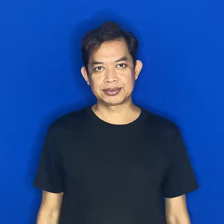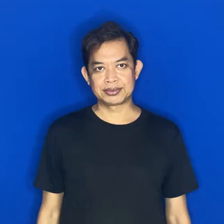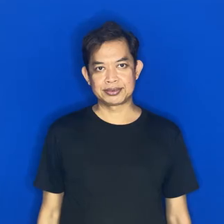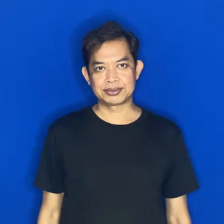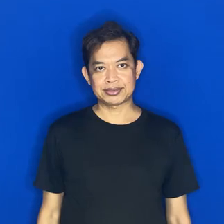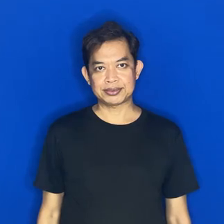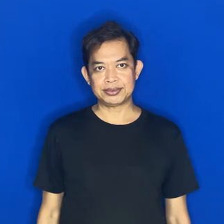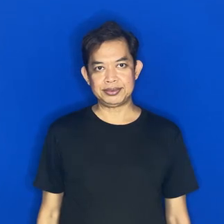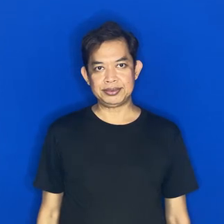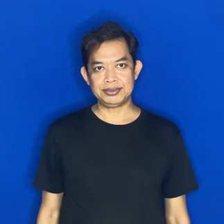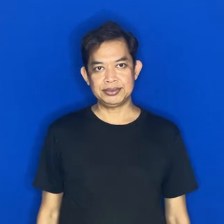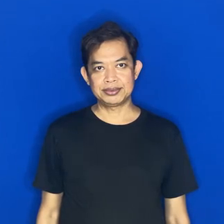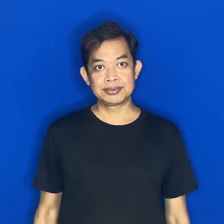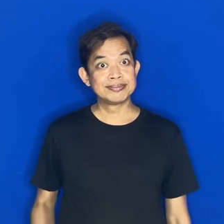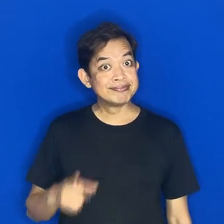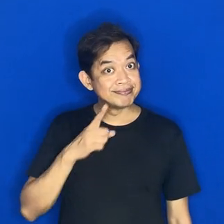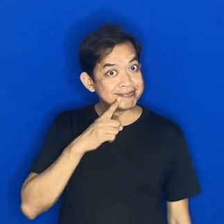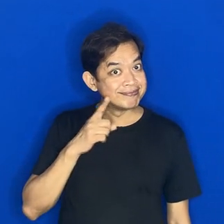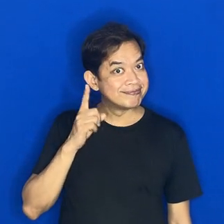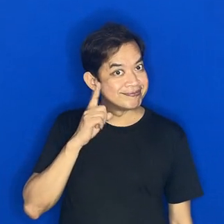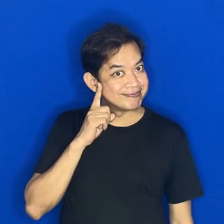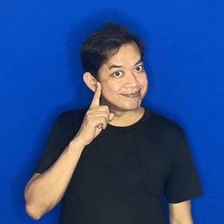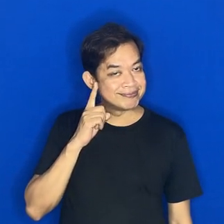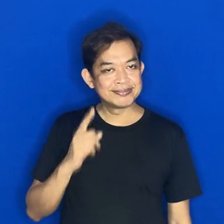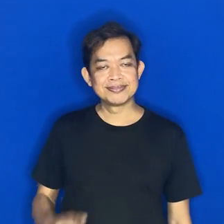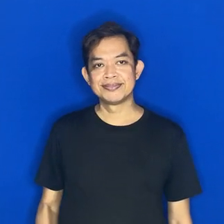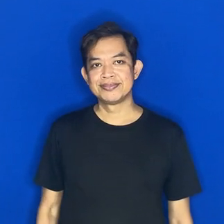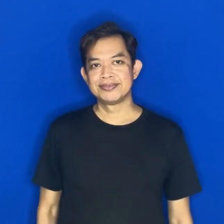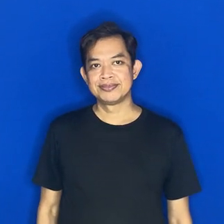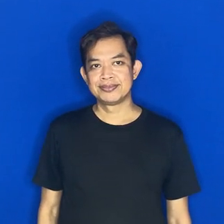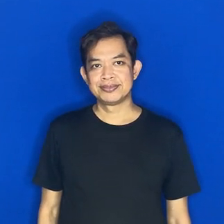deaf